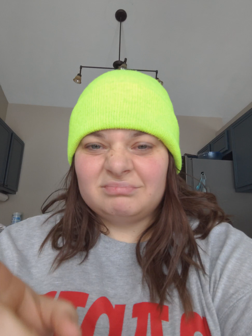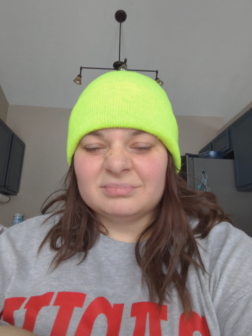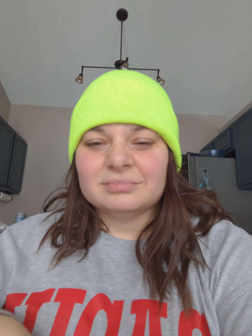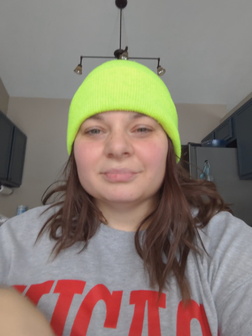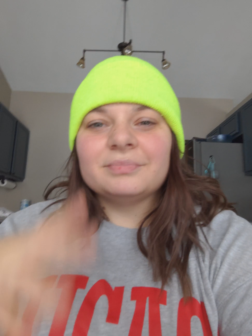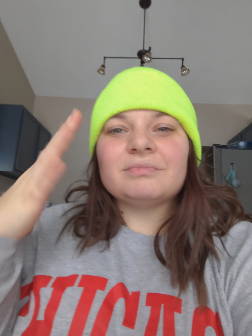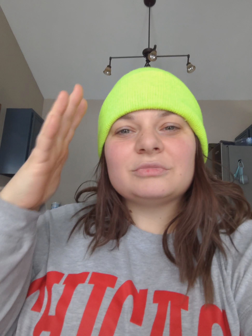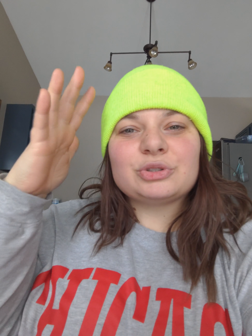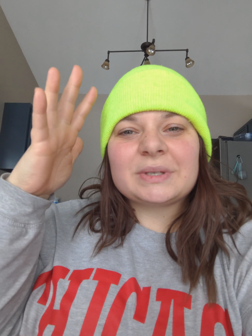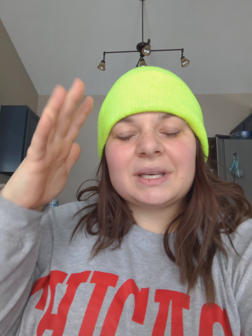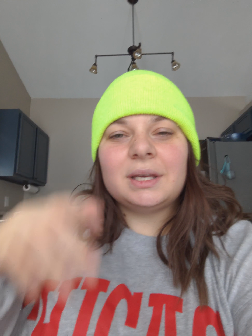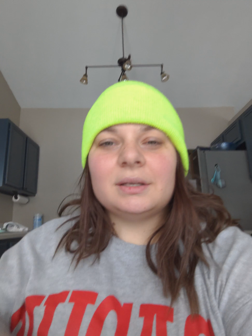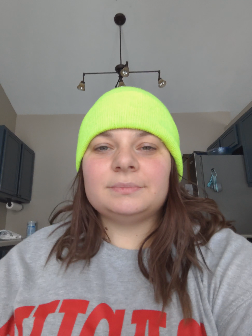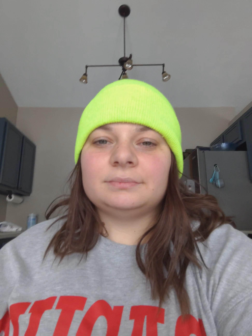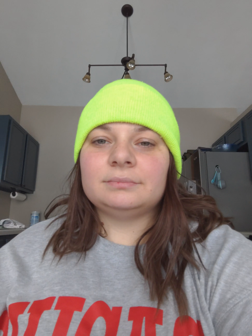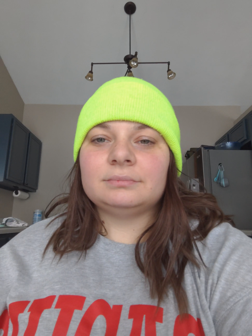tree